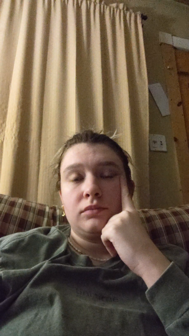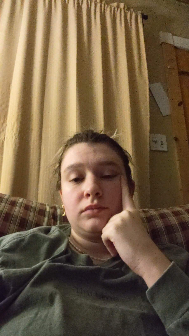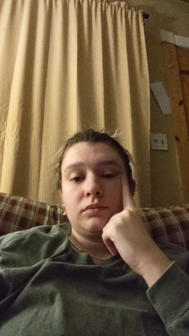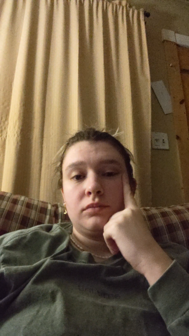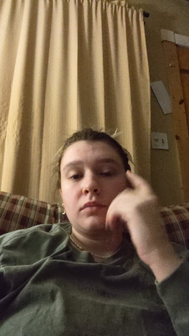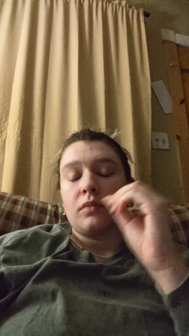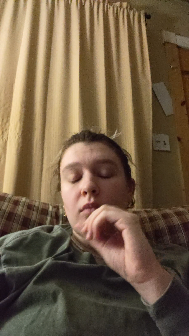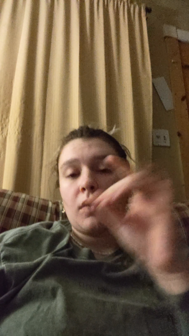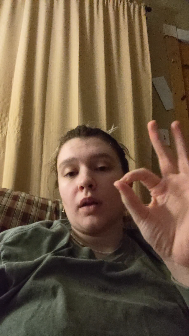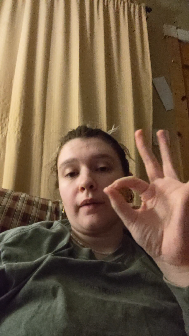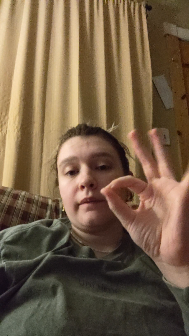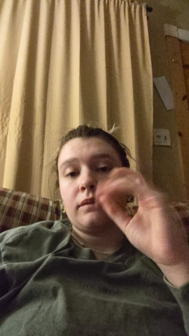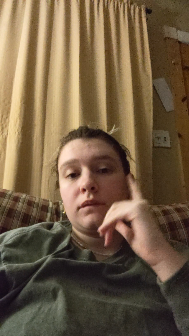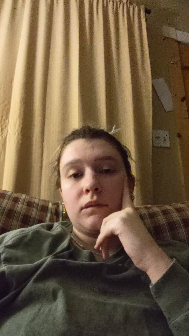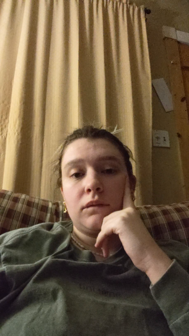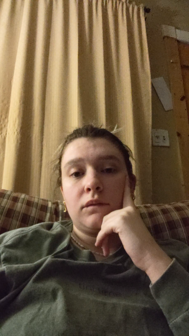of